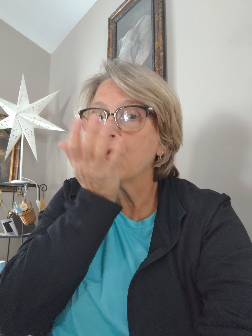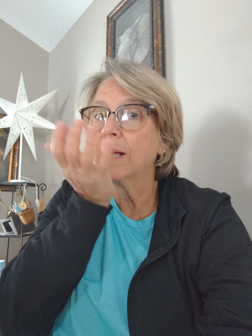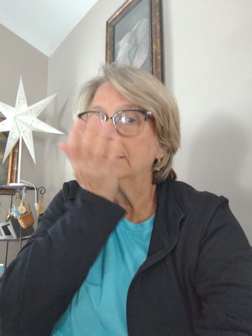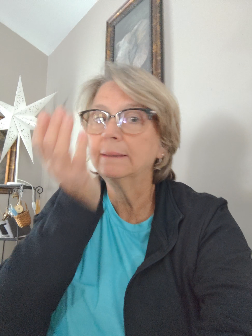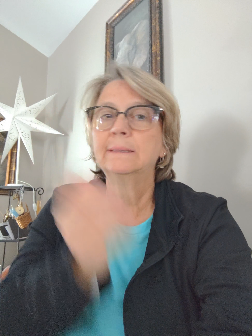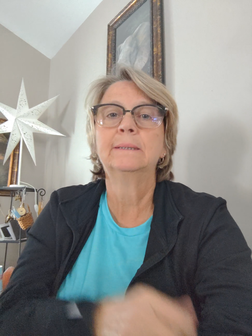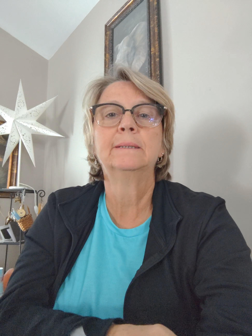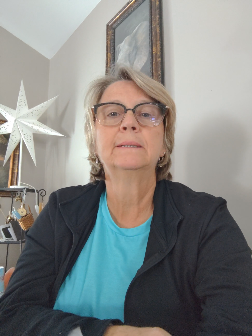grass